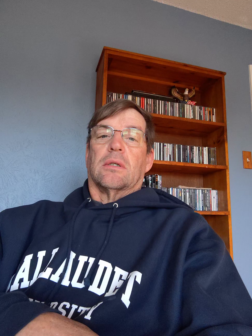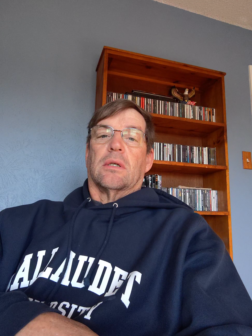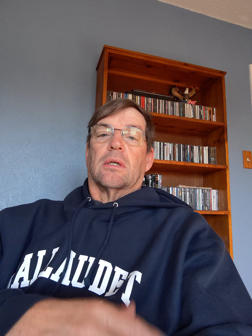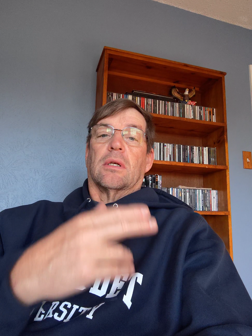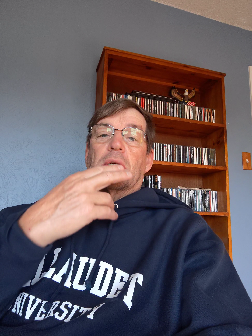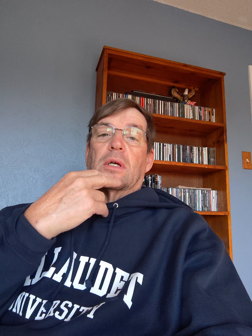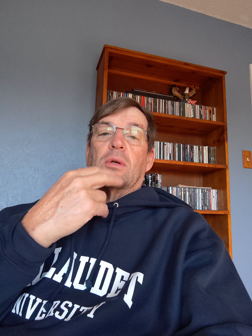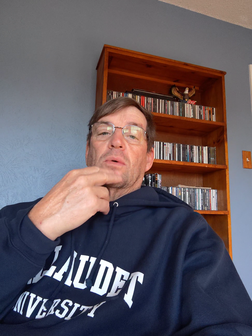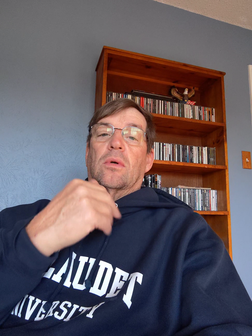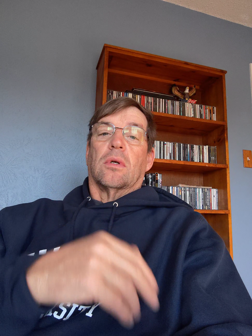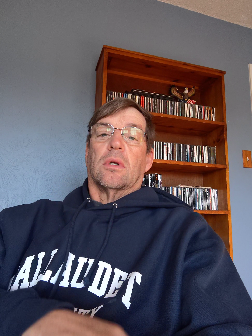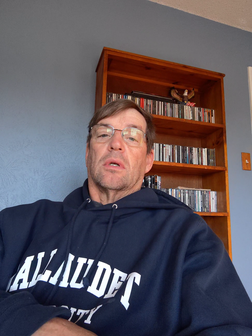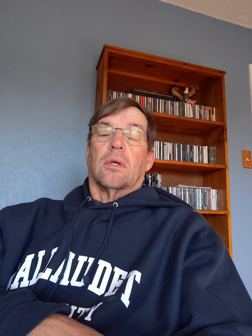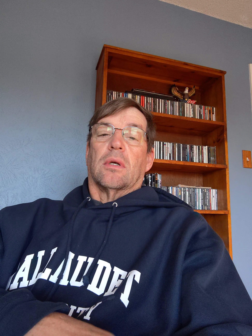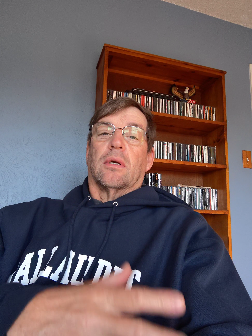cute